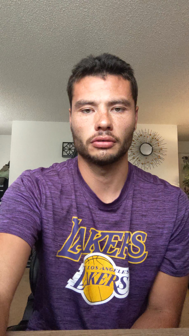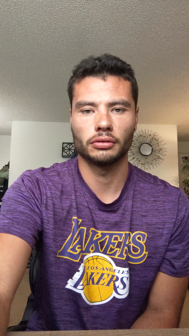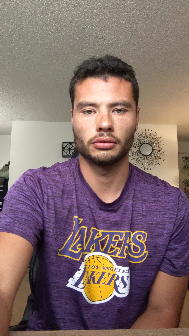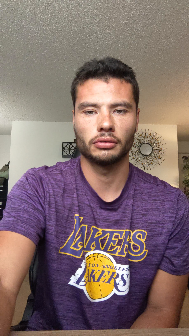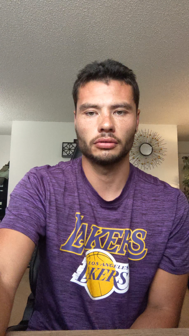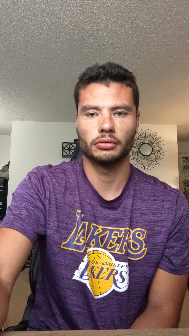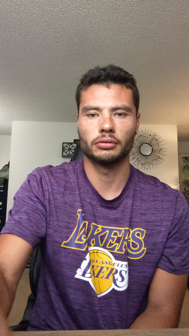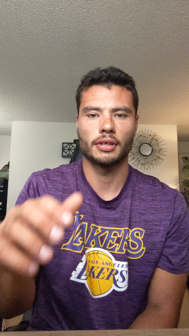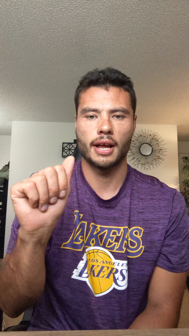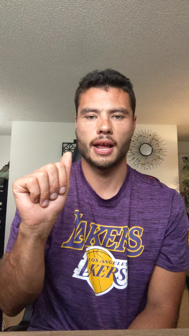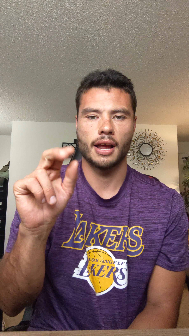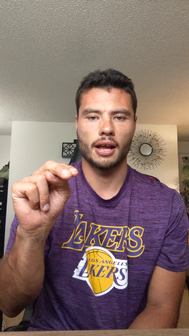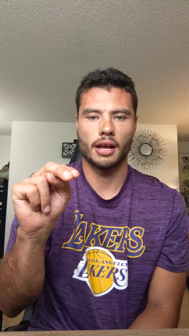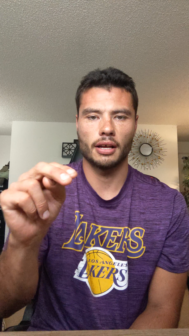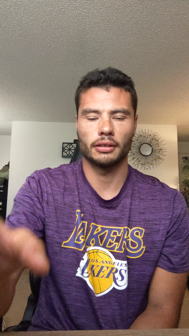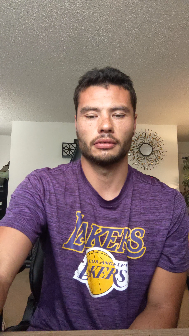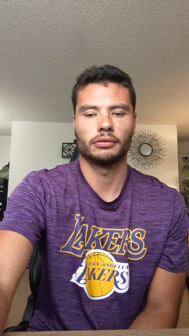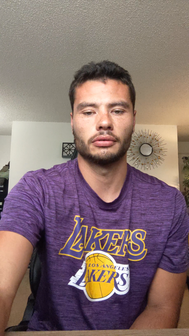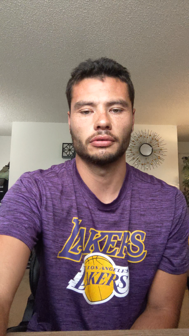an